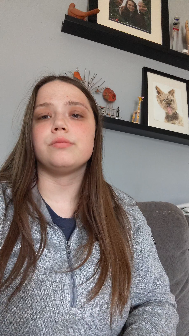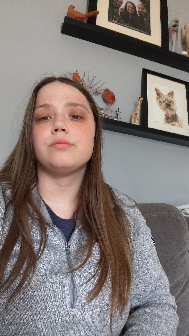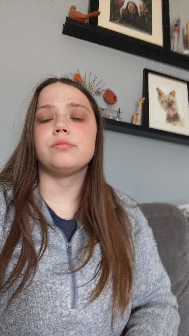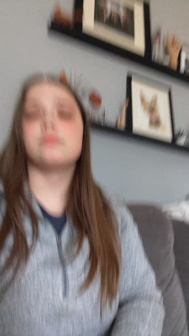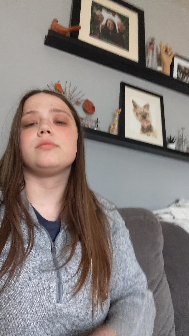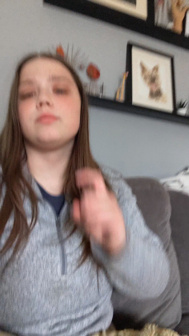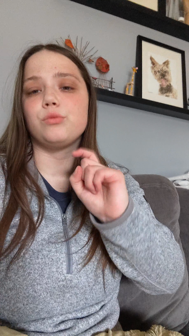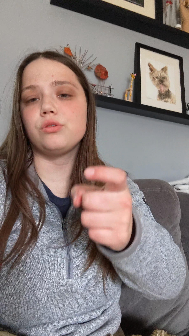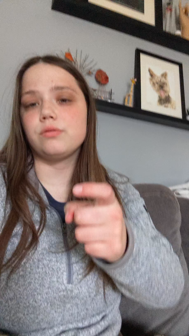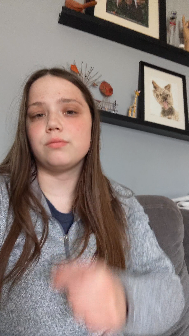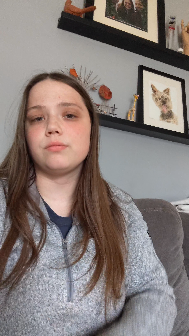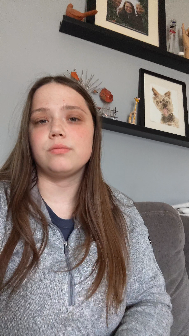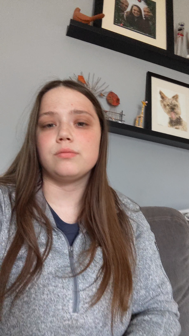present